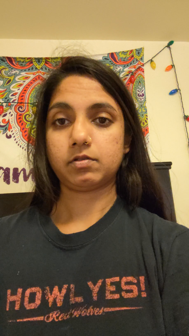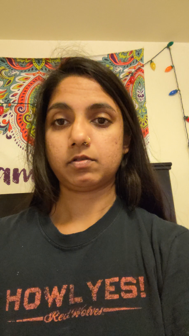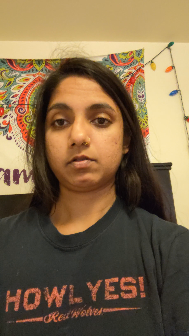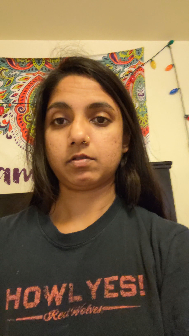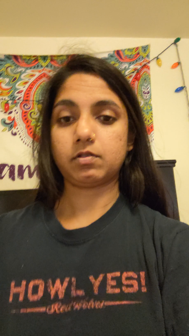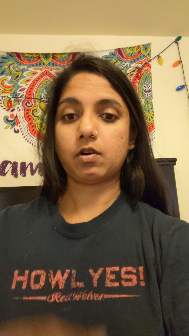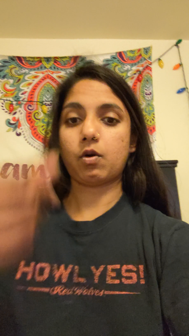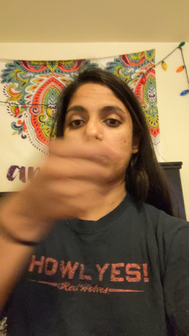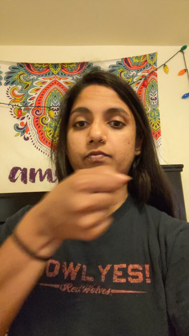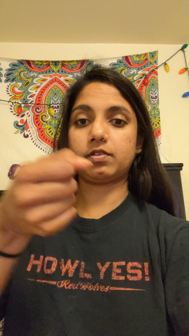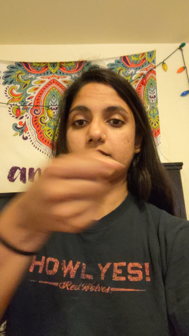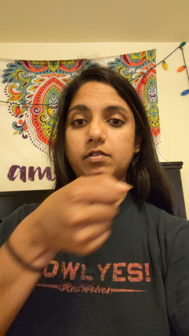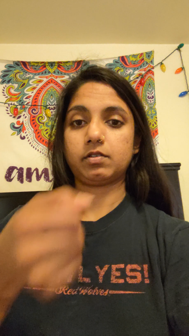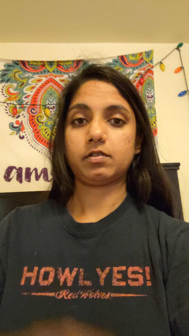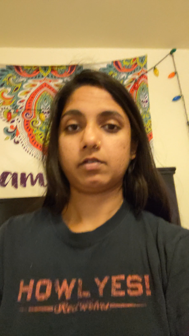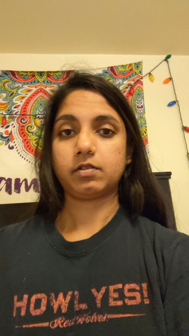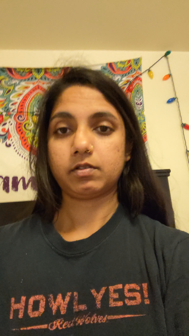coffee